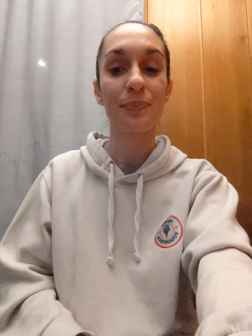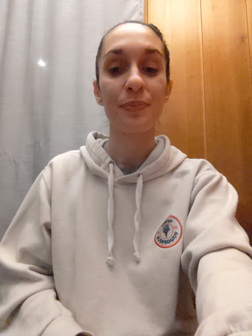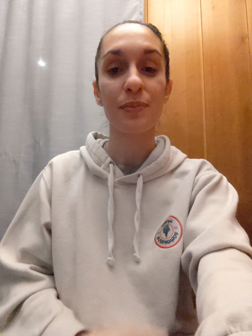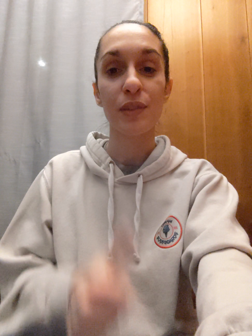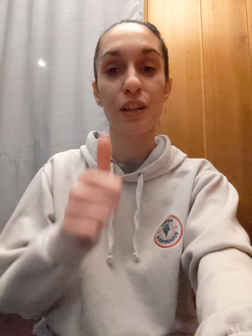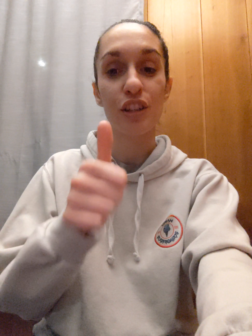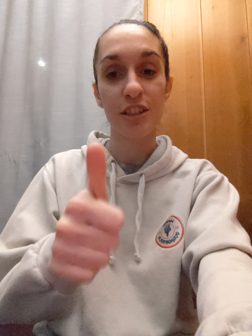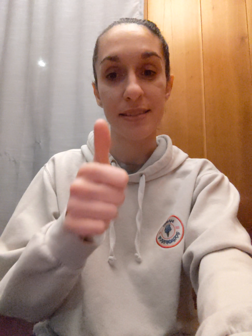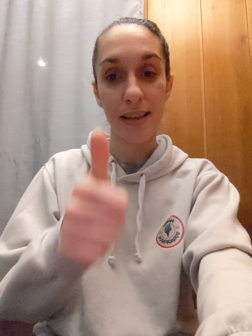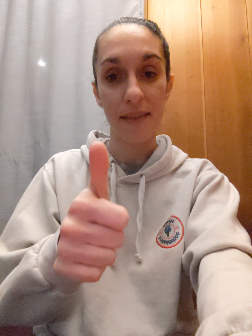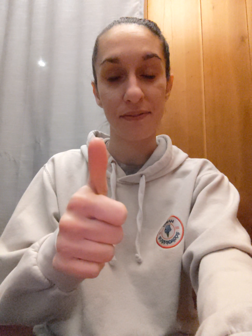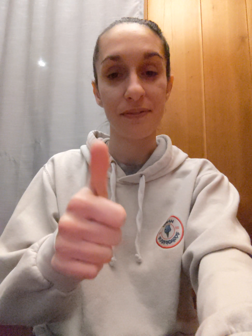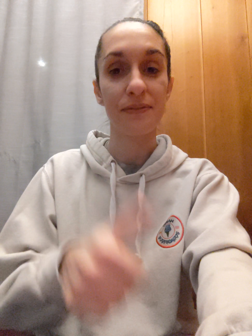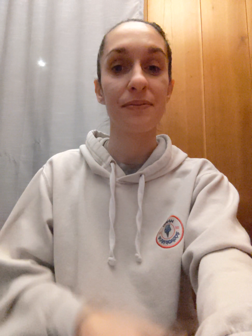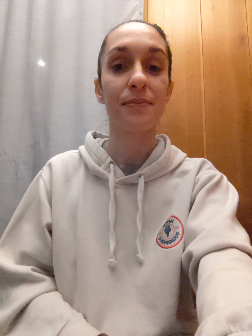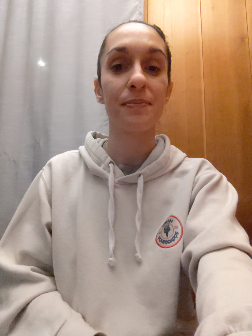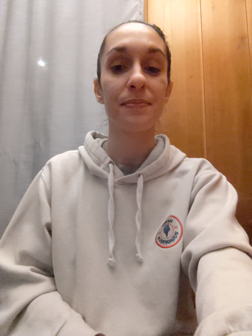yourself